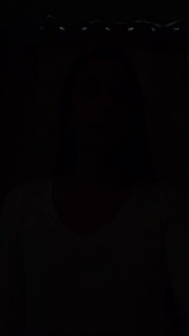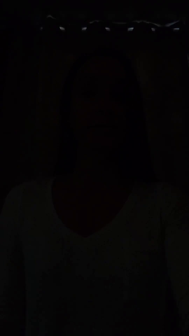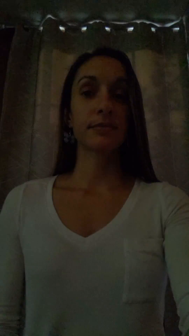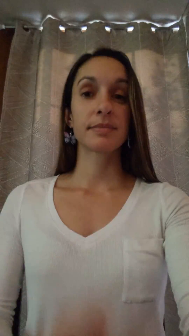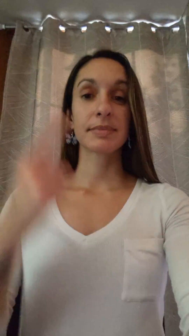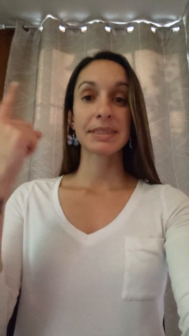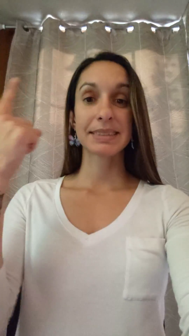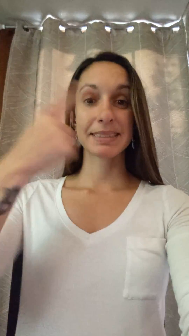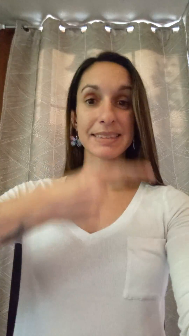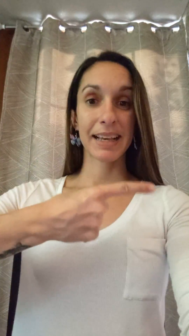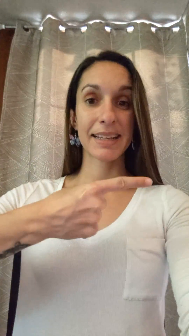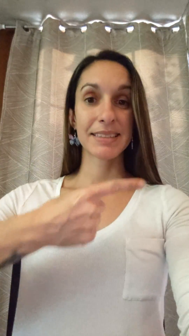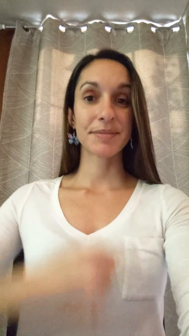day